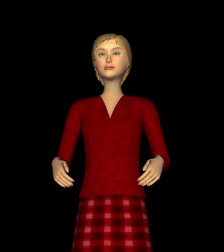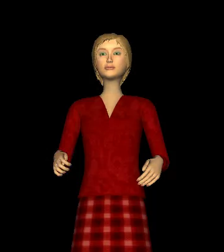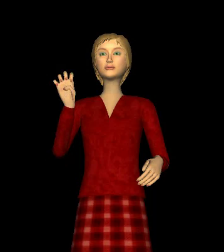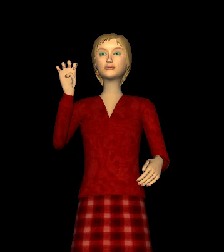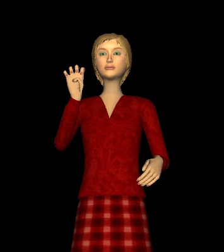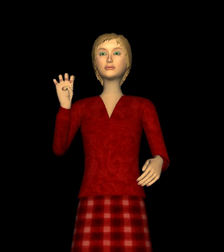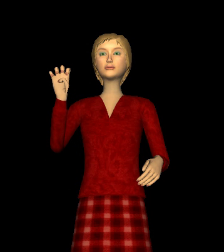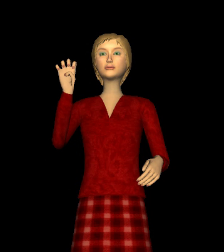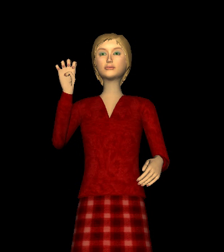أوروبا